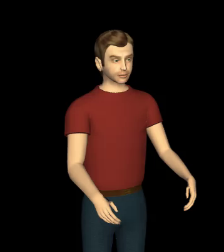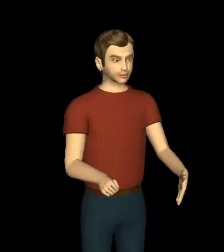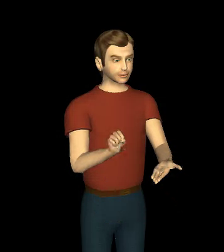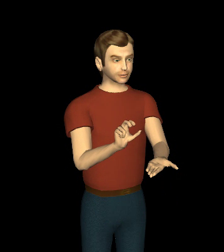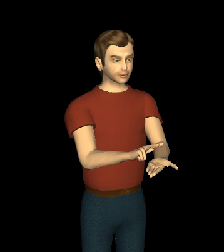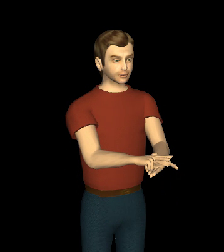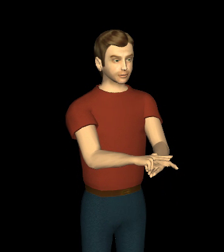بقعة